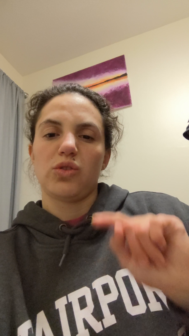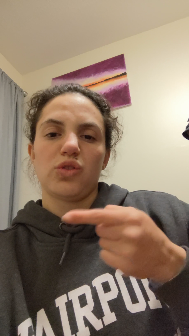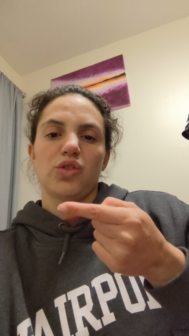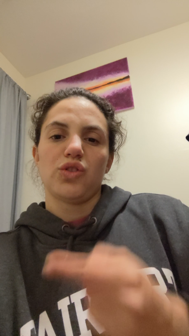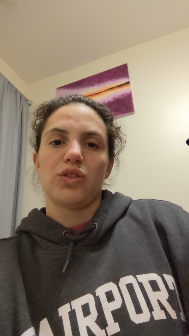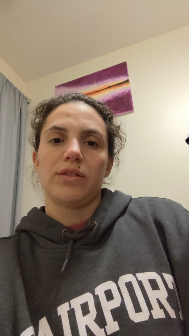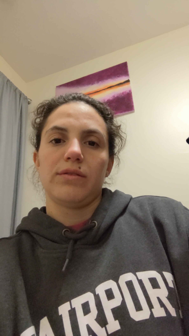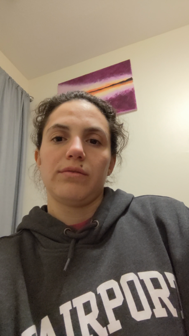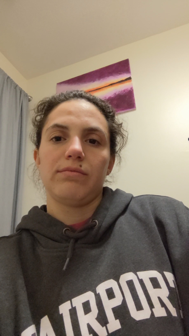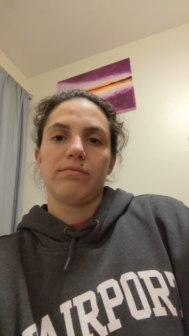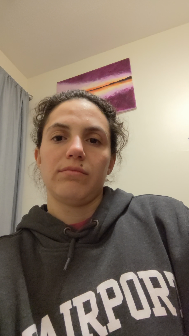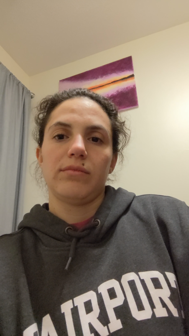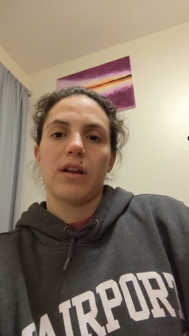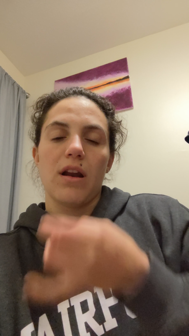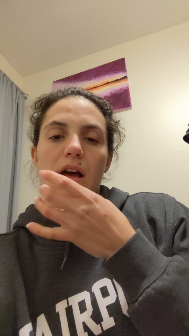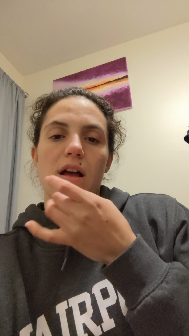light bulb